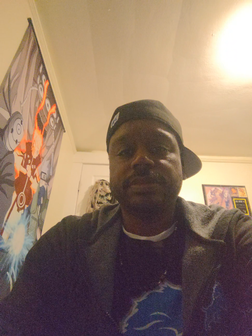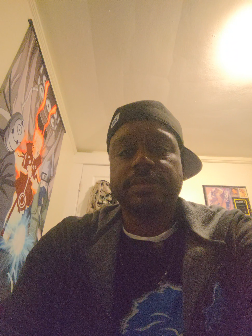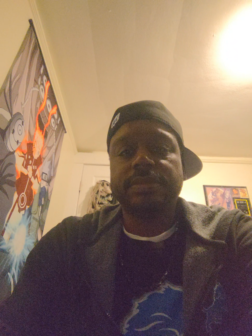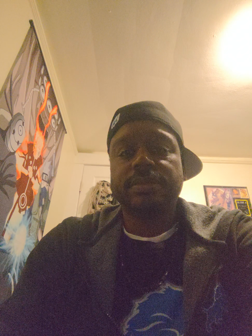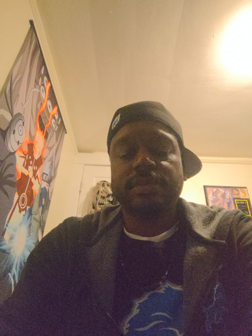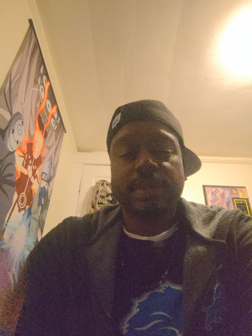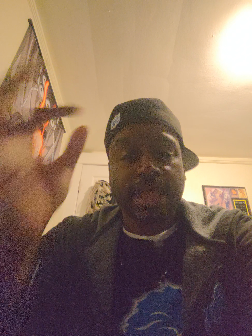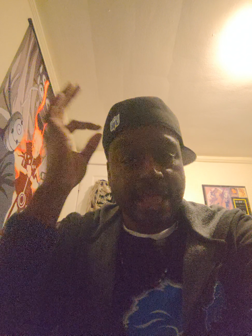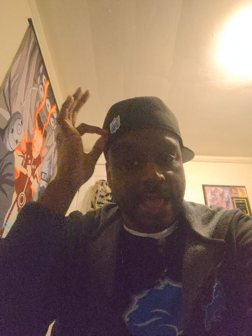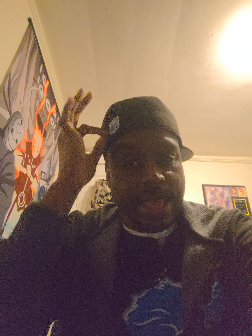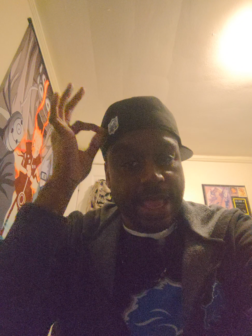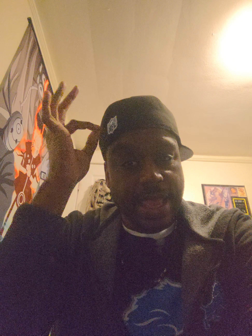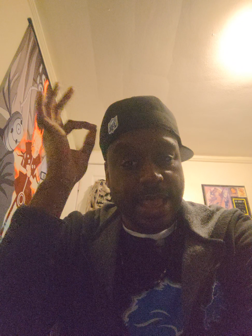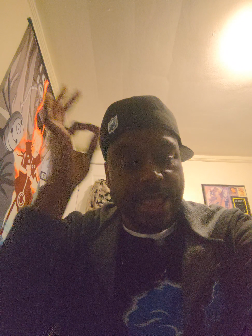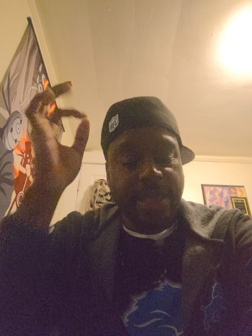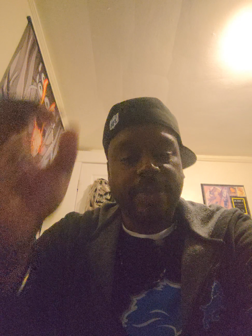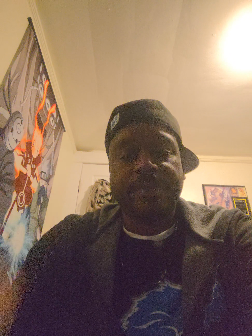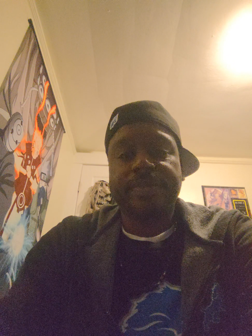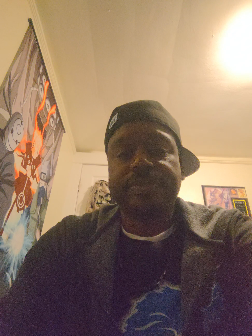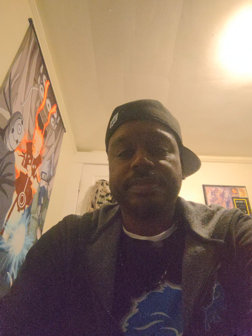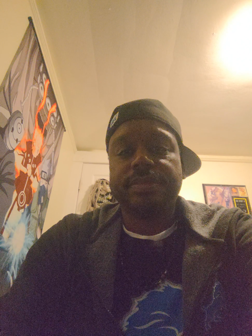hair